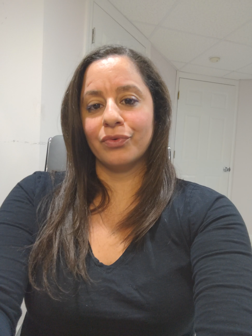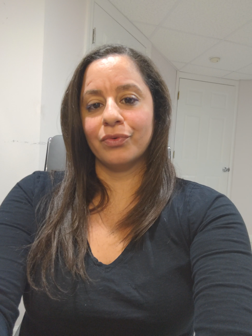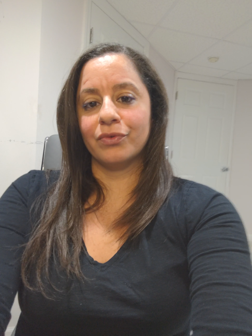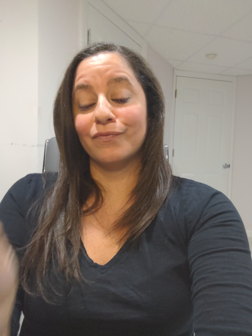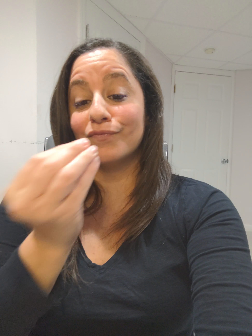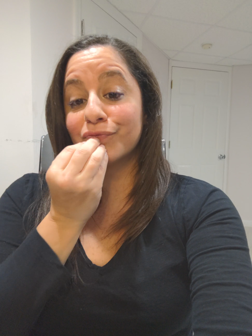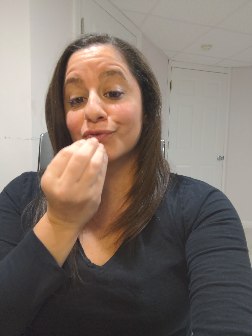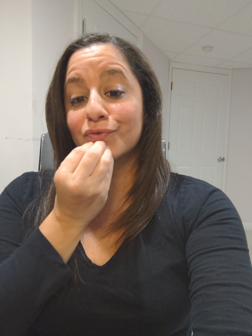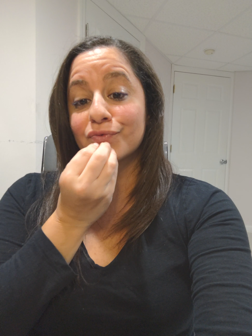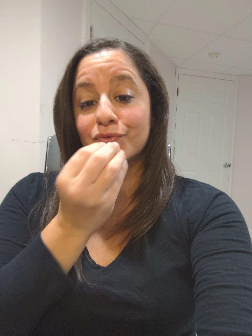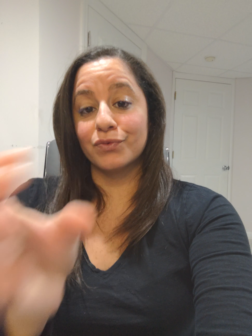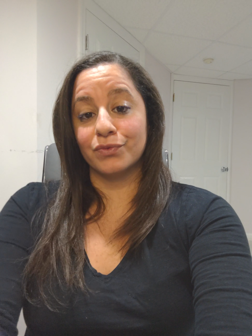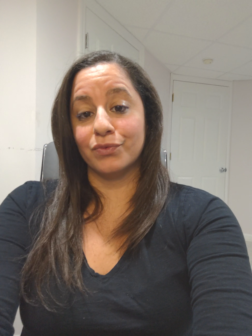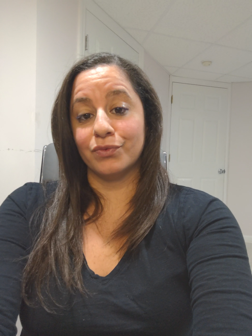food